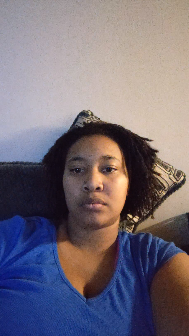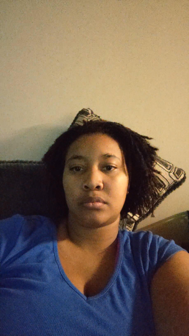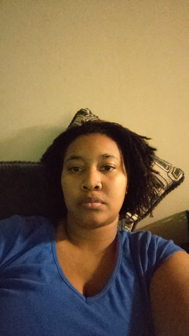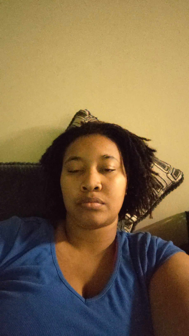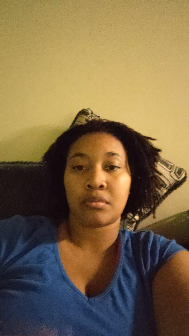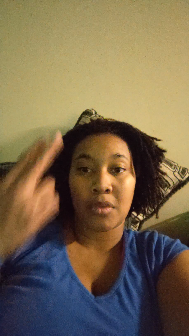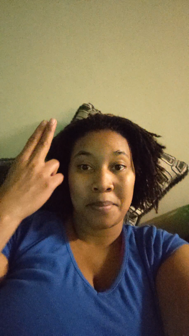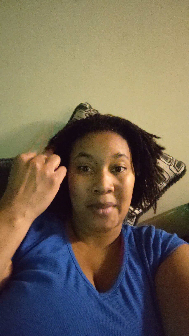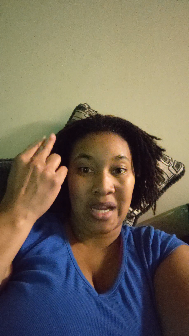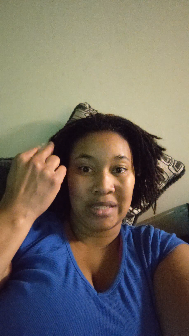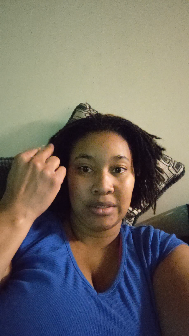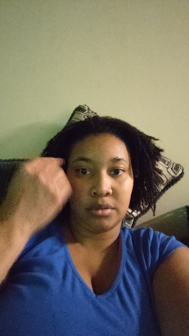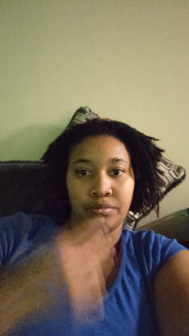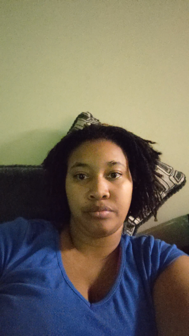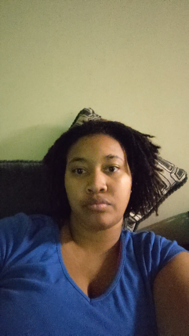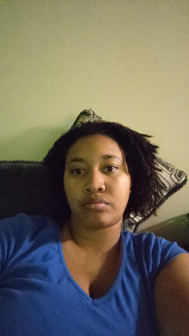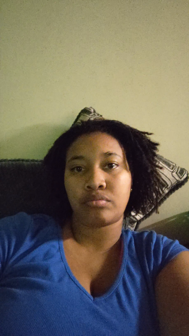bunny